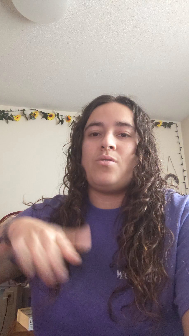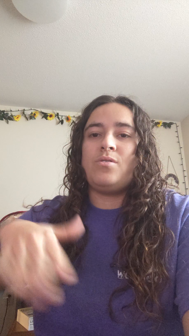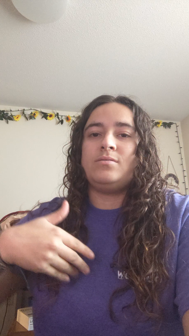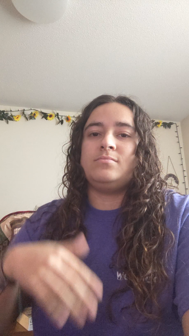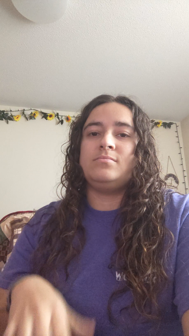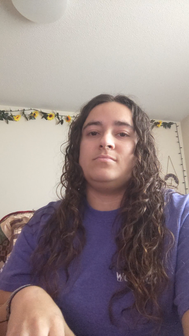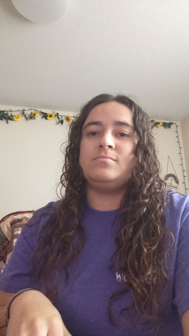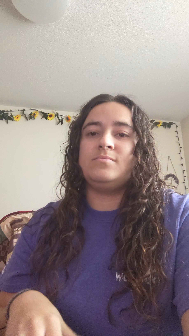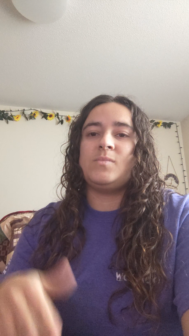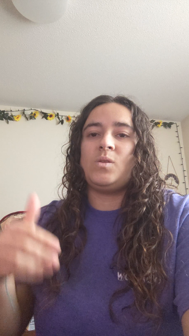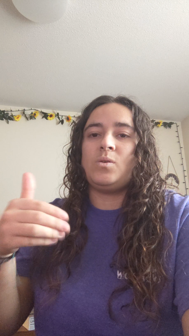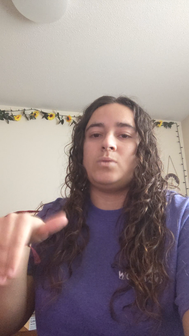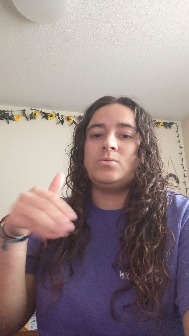shorts